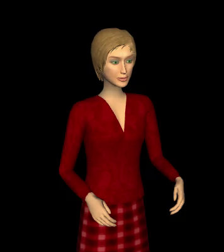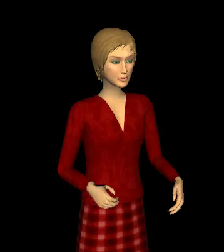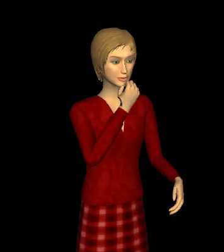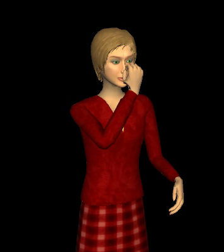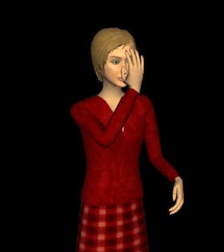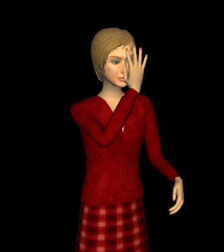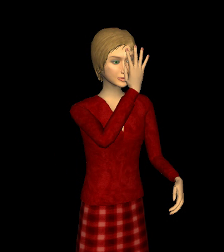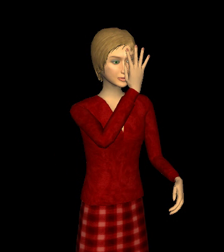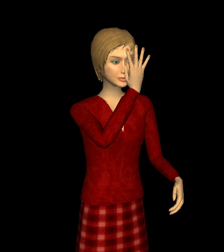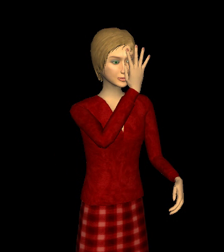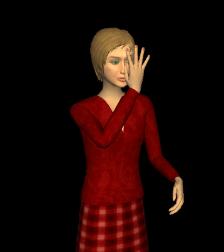أزهار